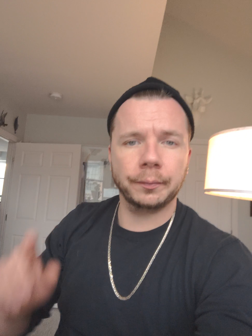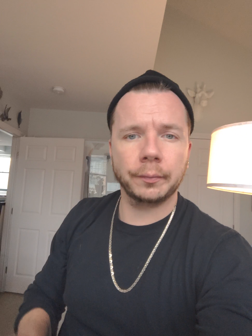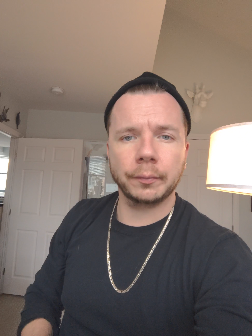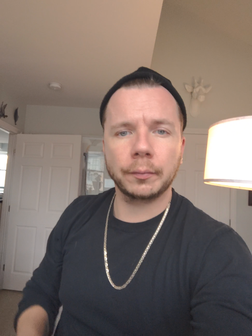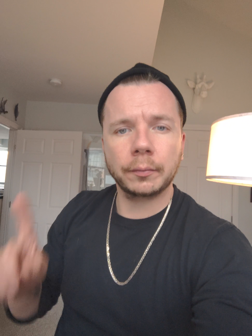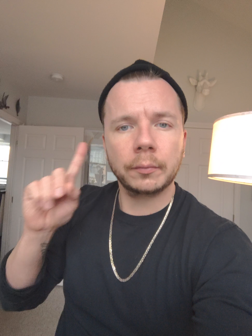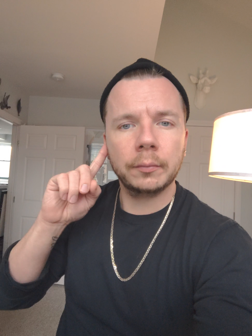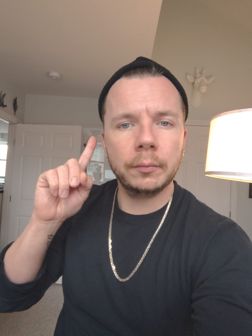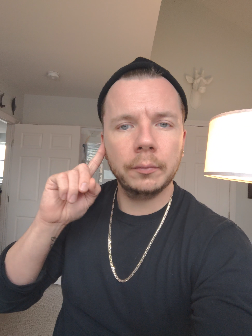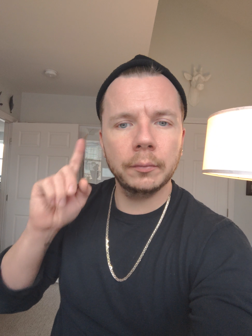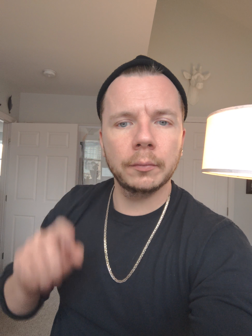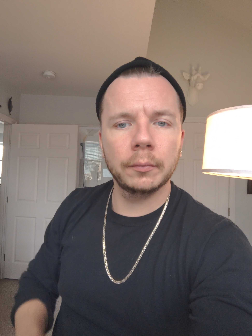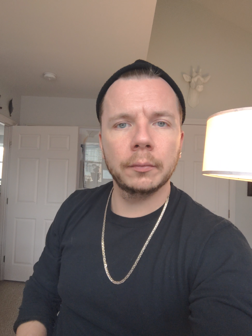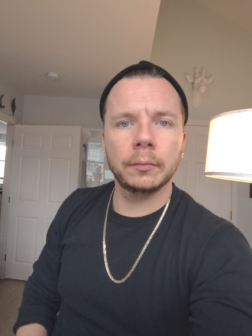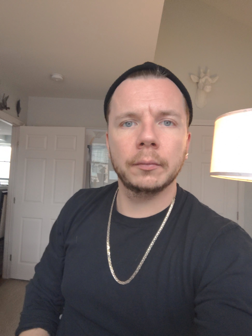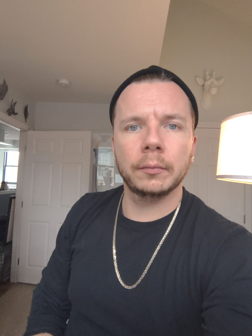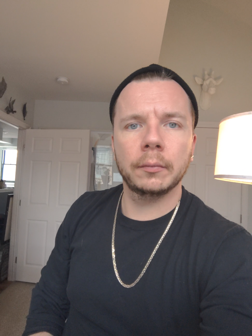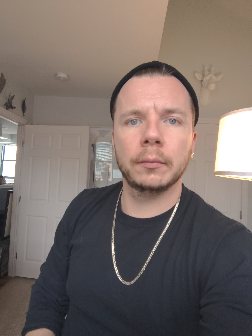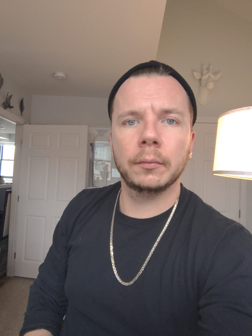hear